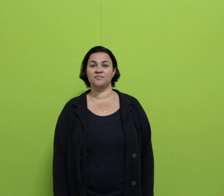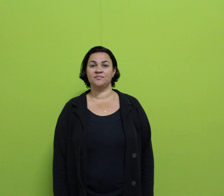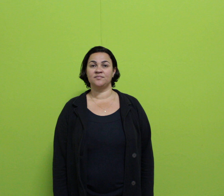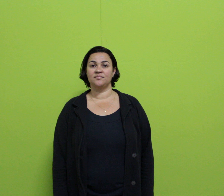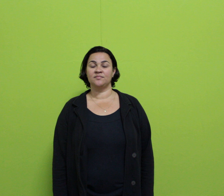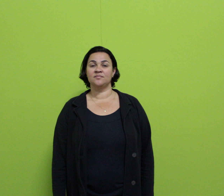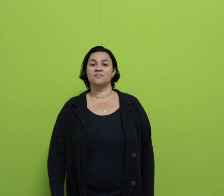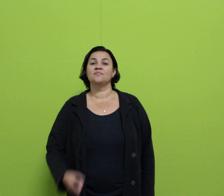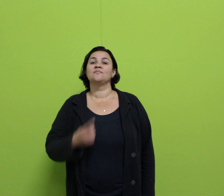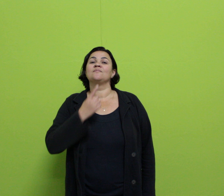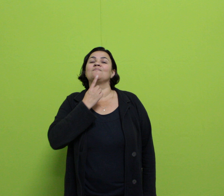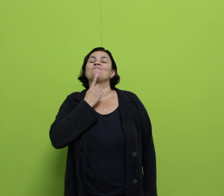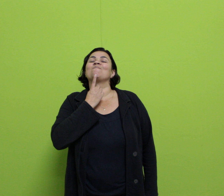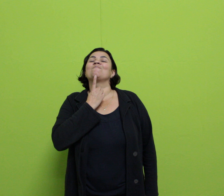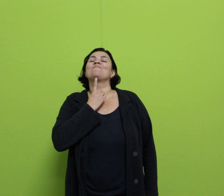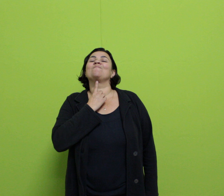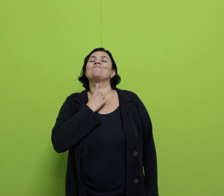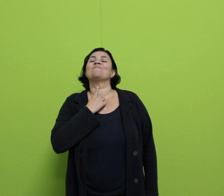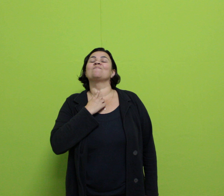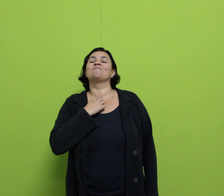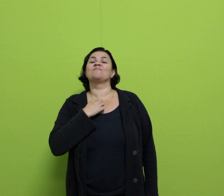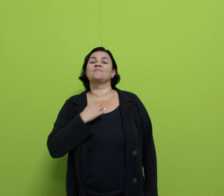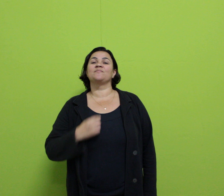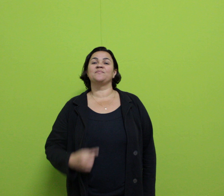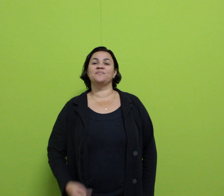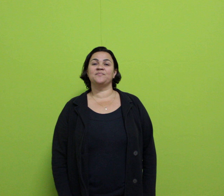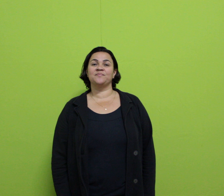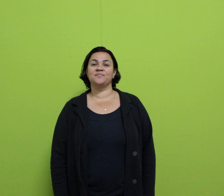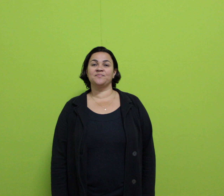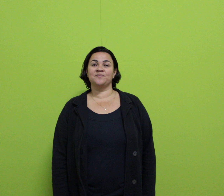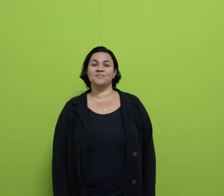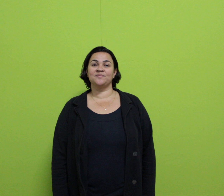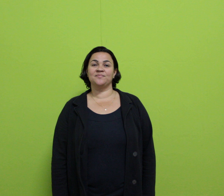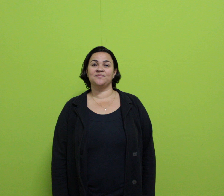vontade